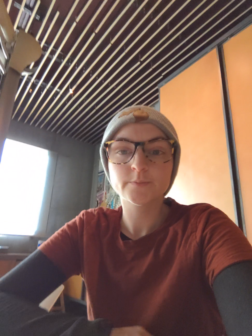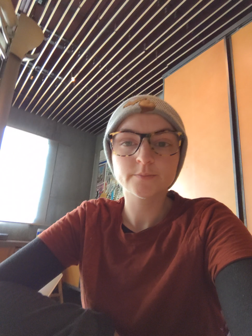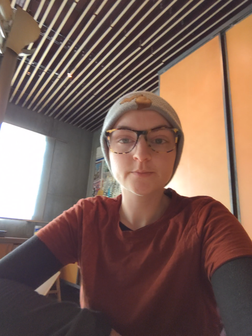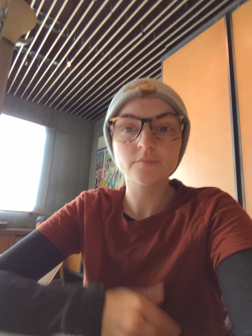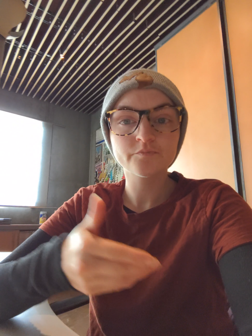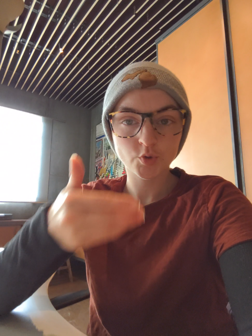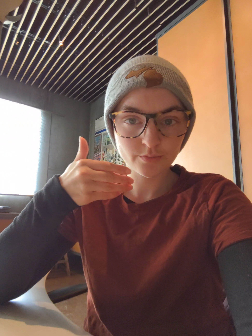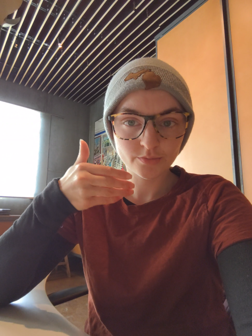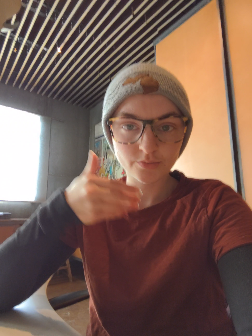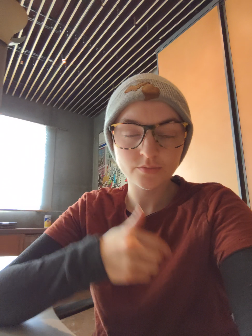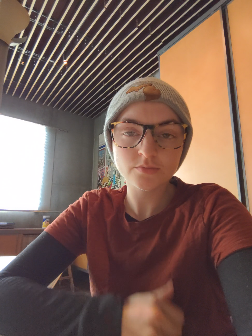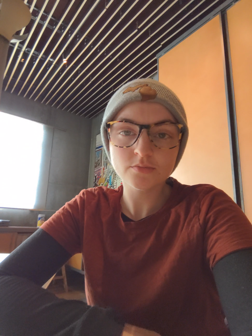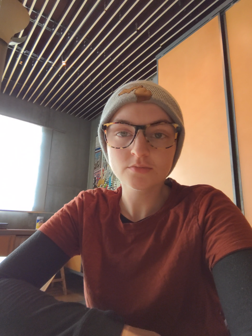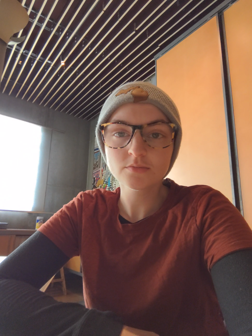before